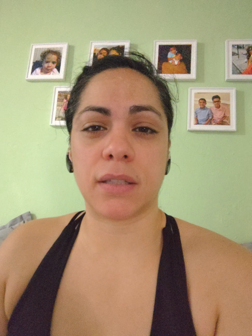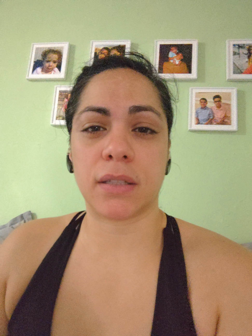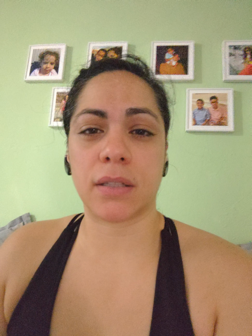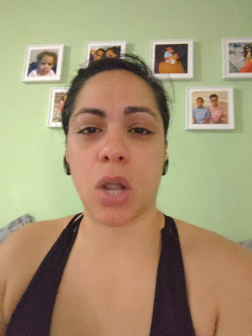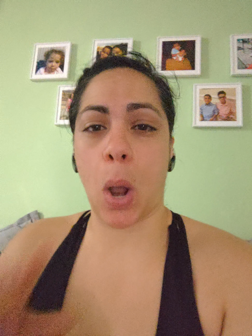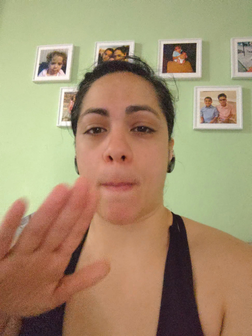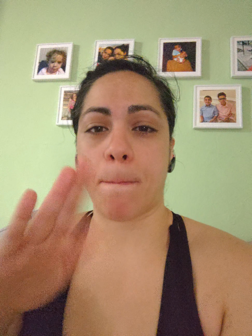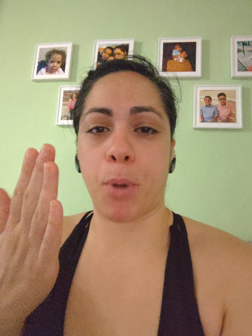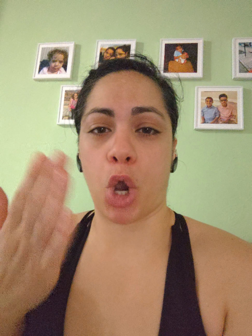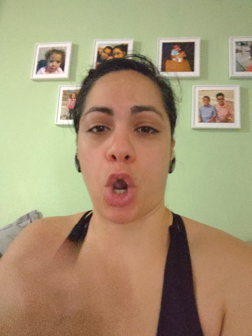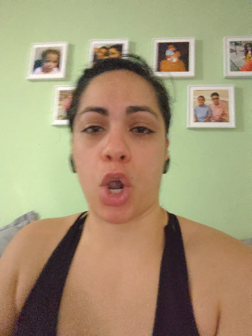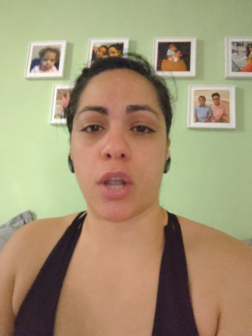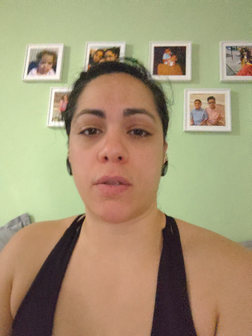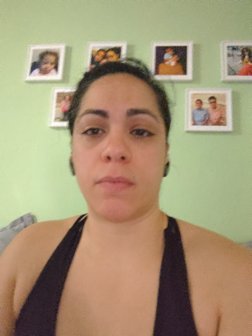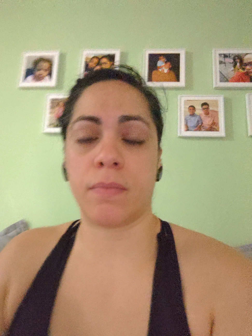book